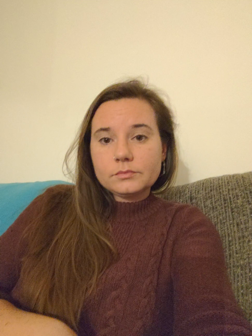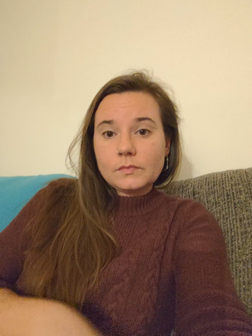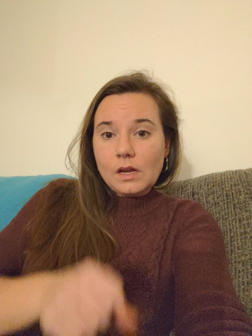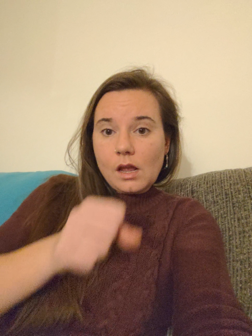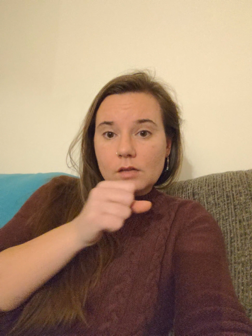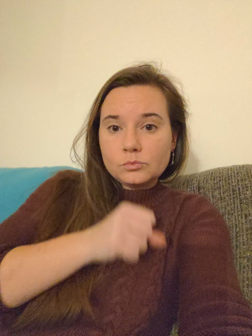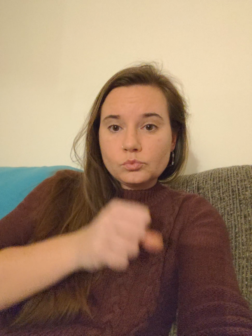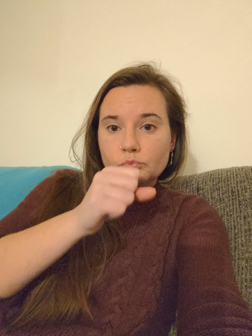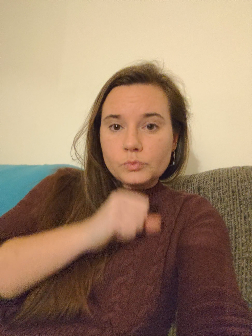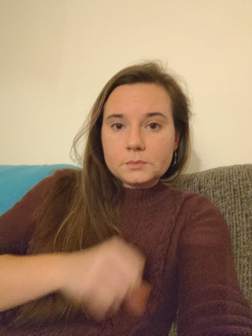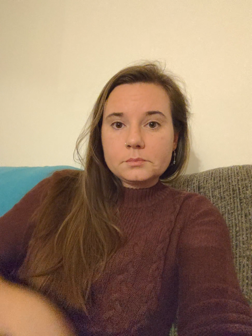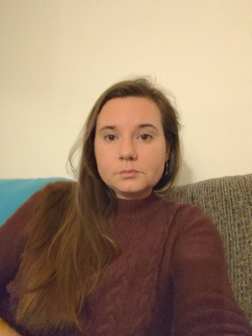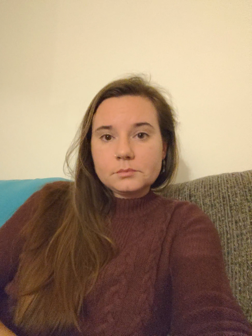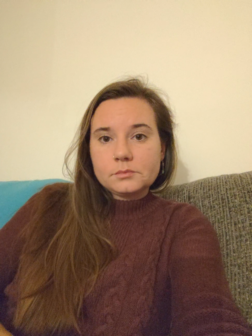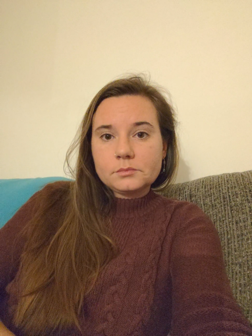ice cream